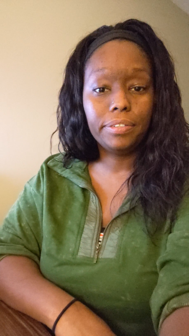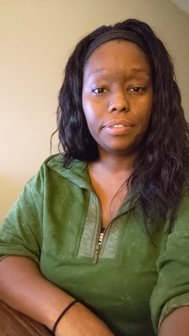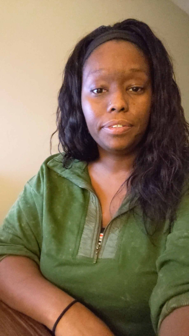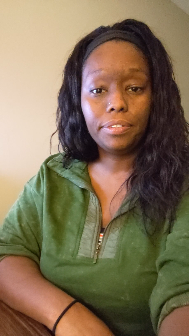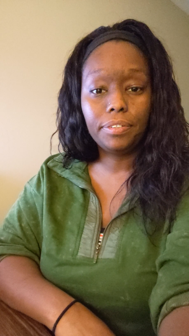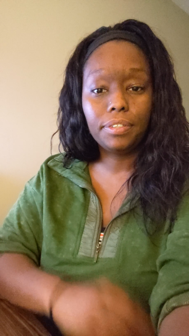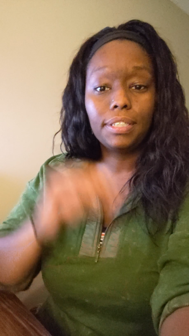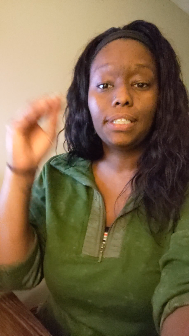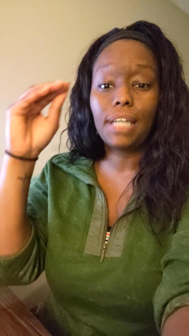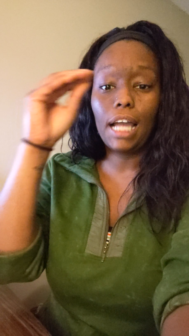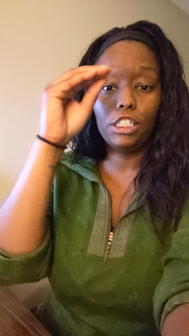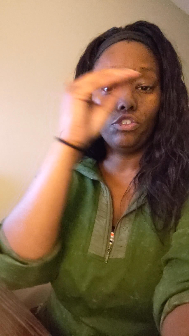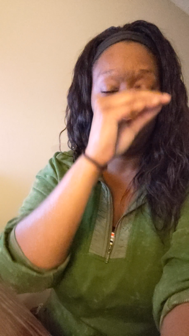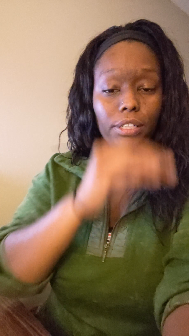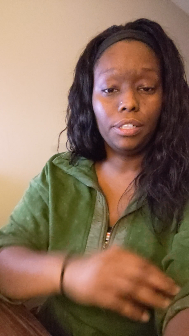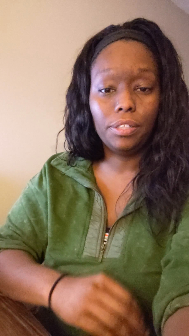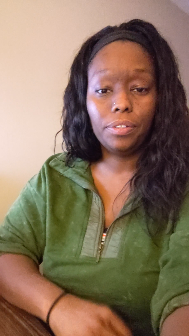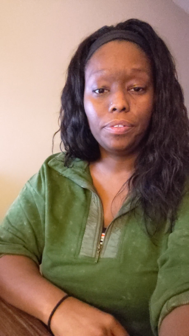dinosaur